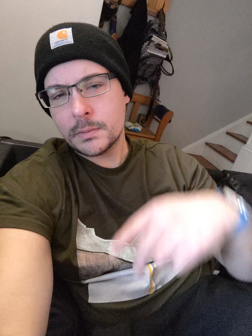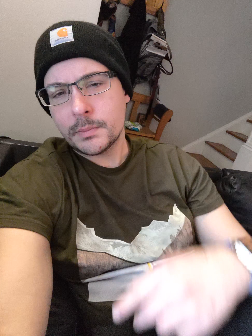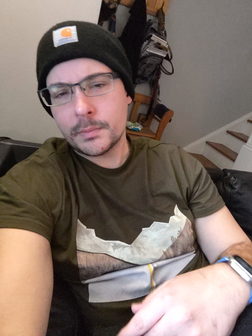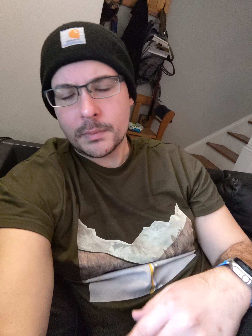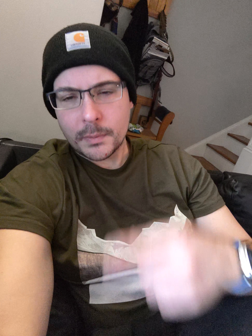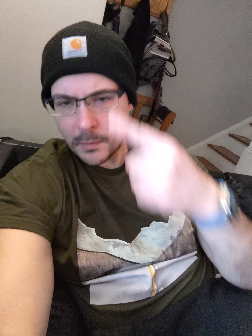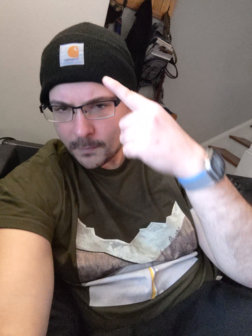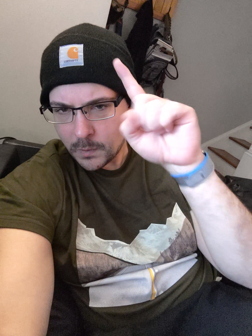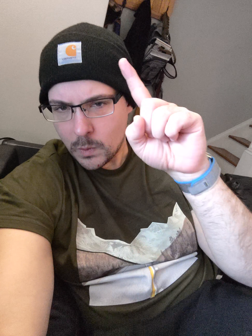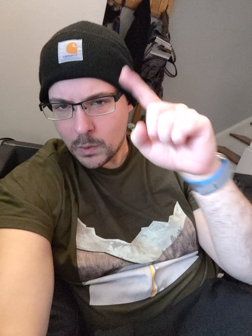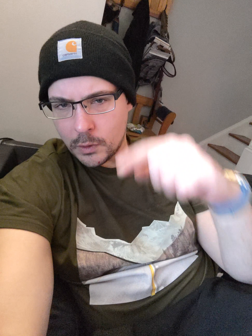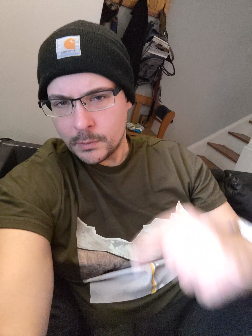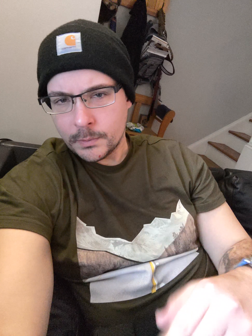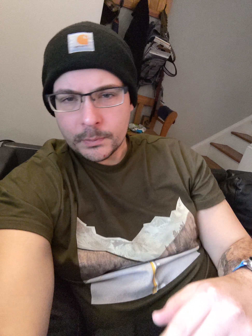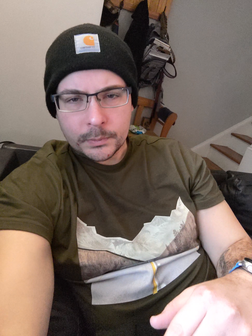for